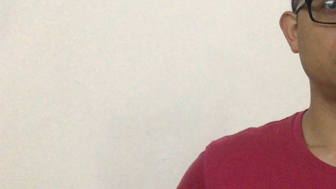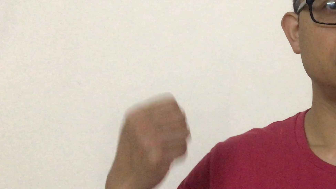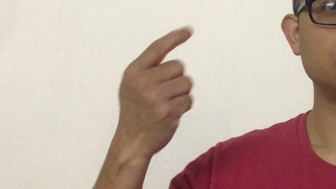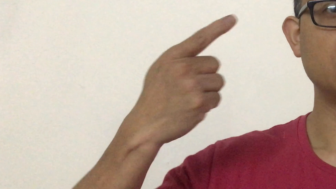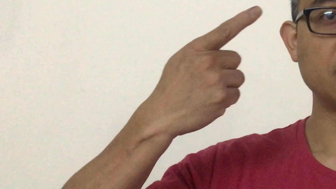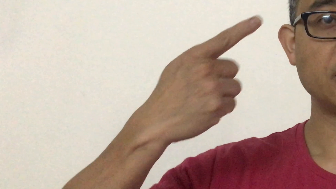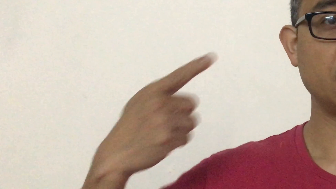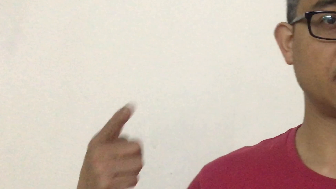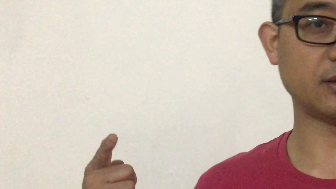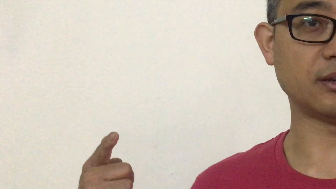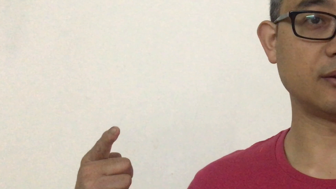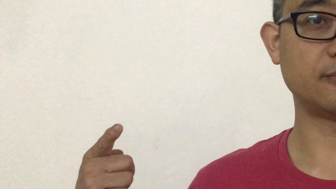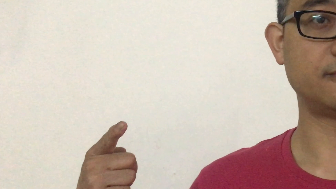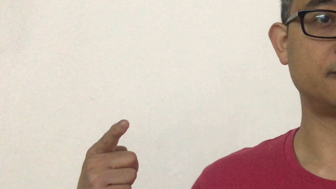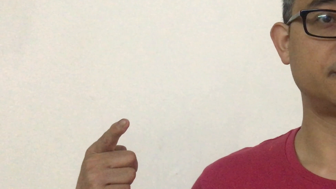ए